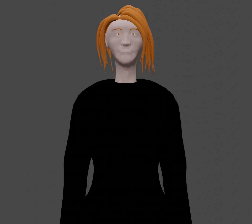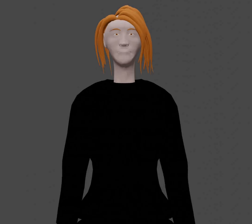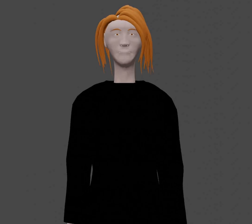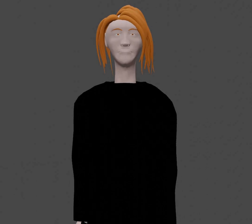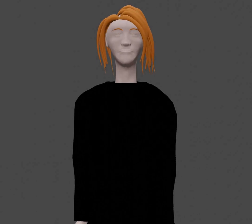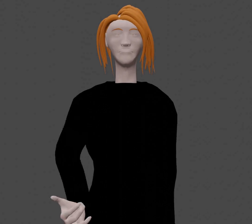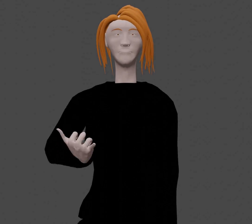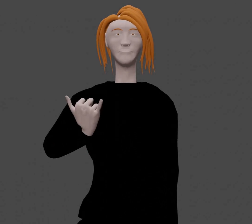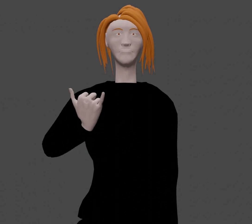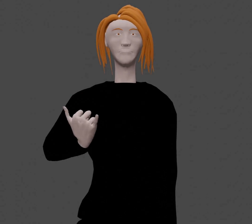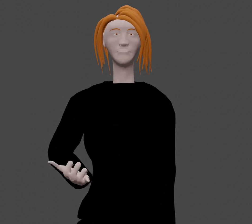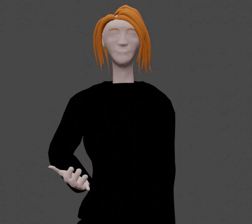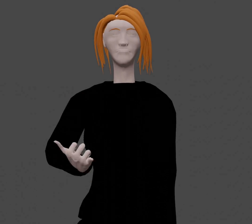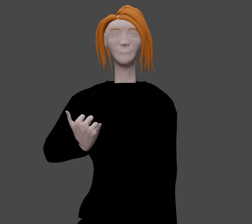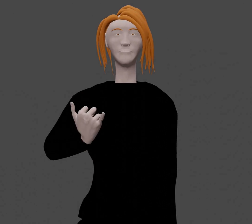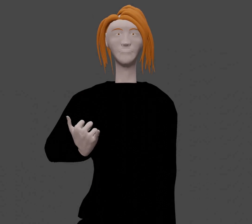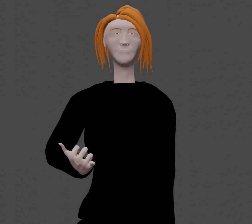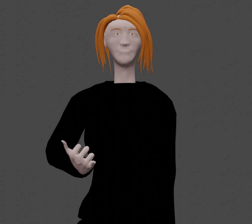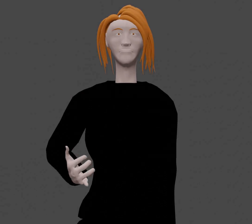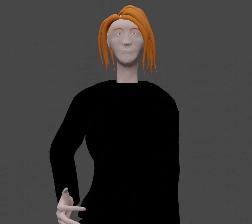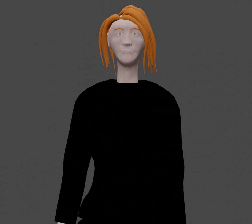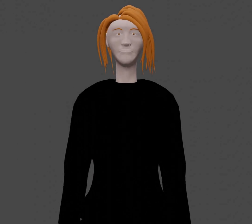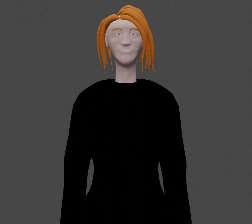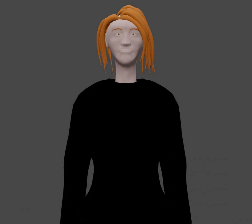At Once